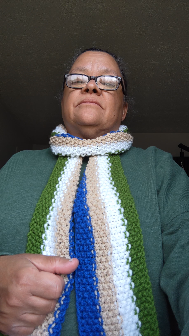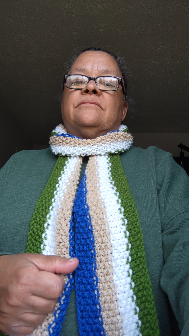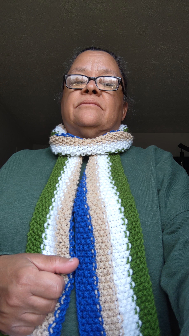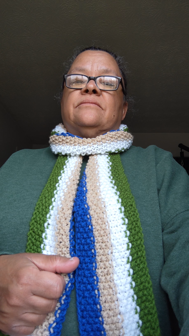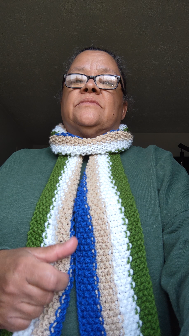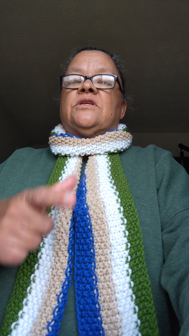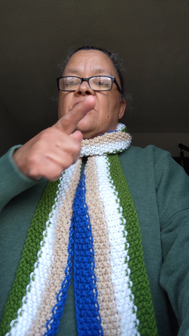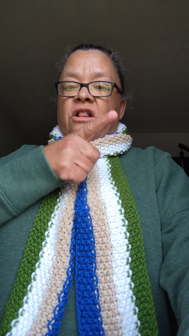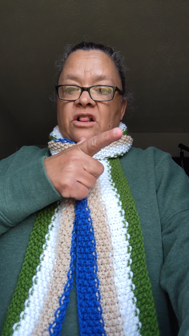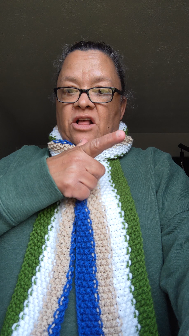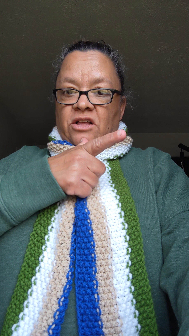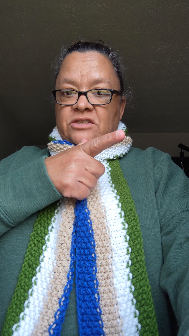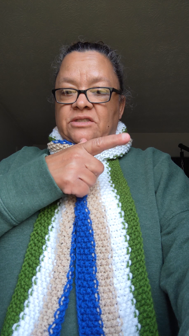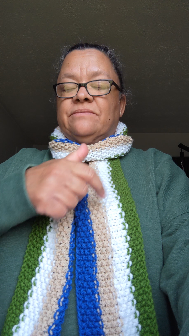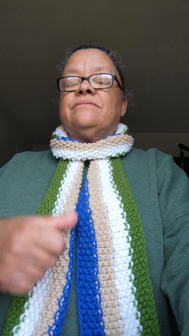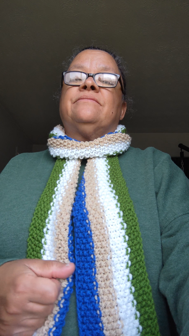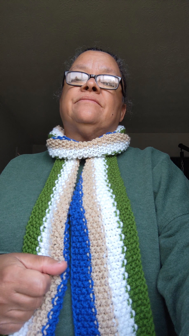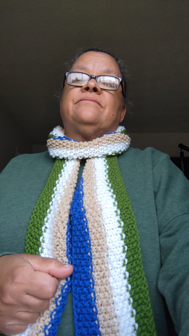lunch